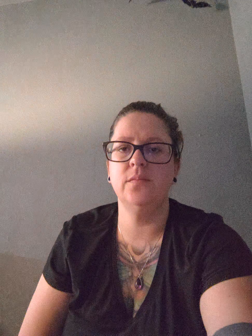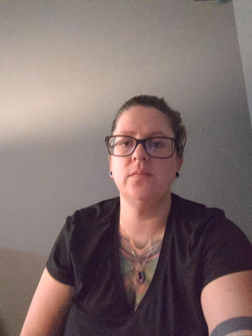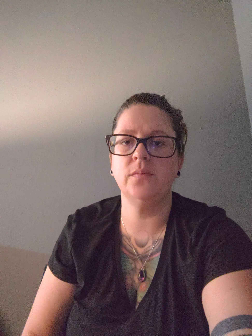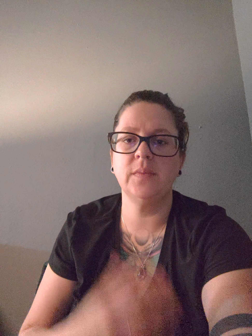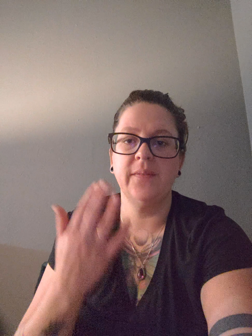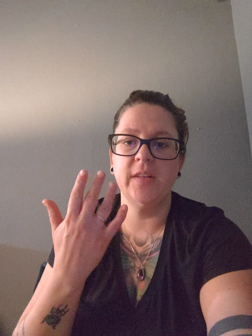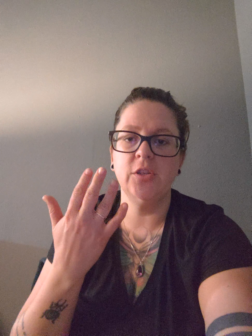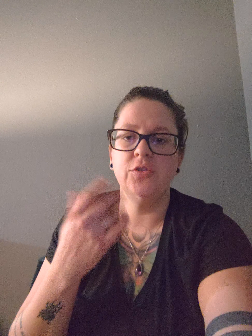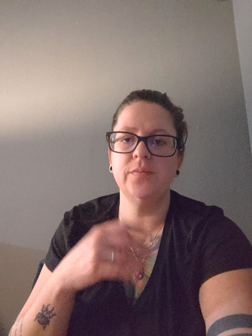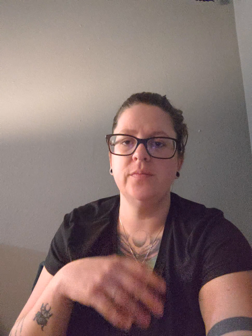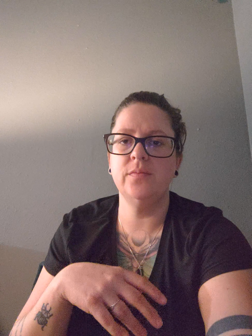finger